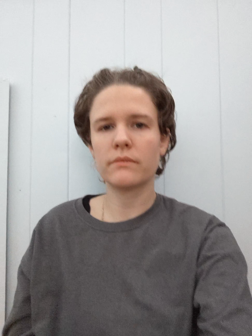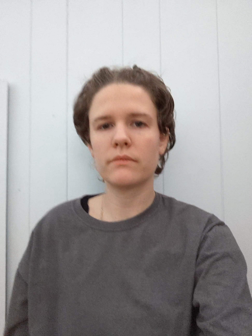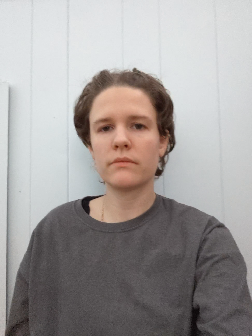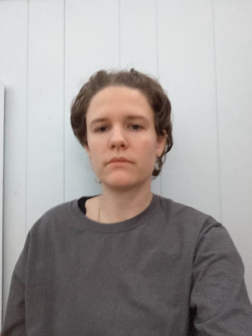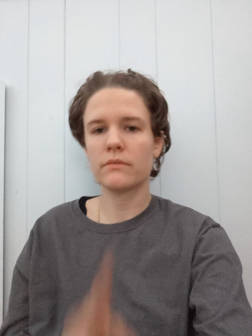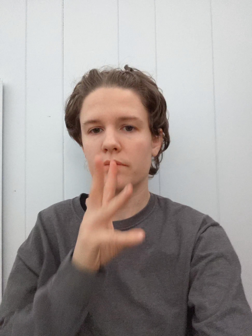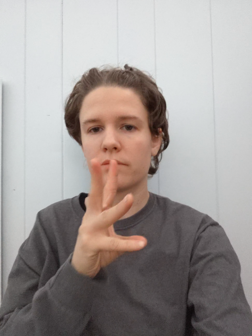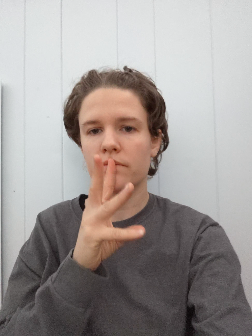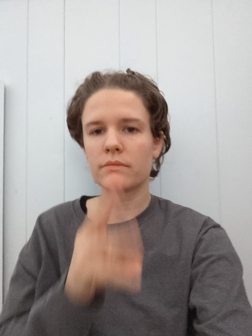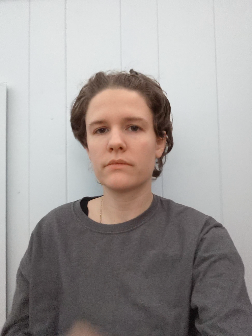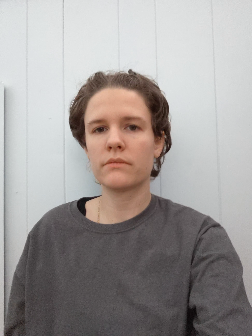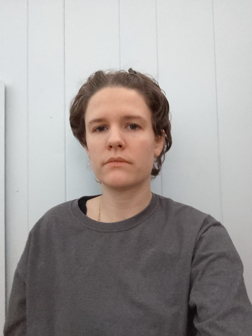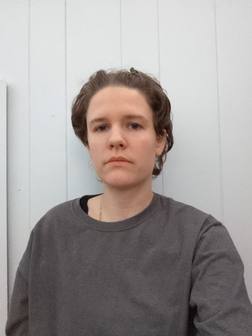water